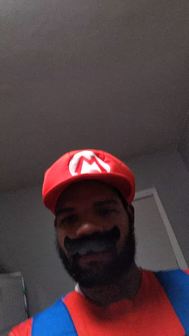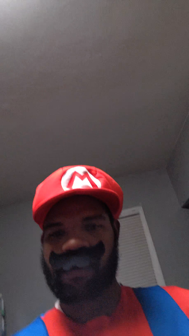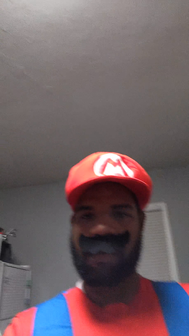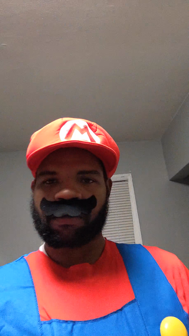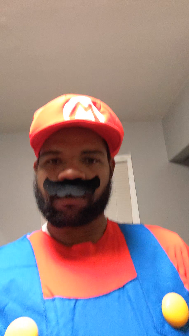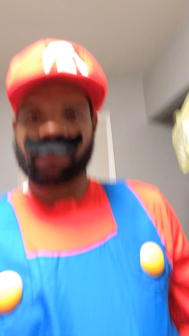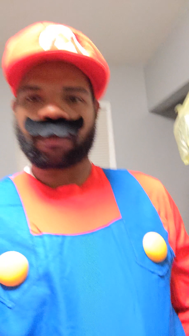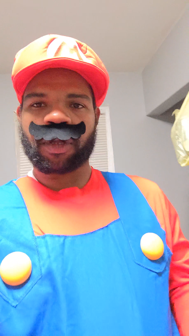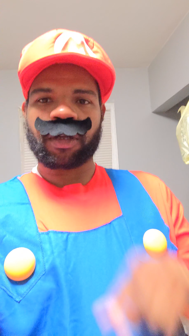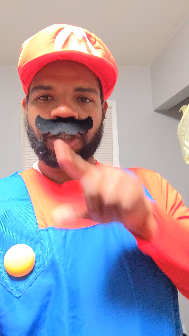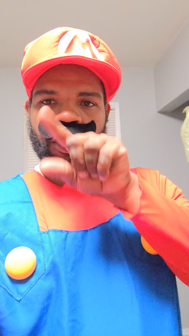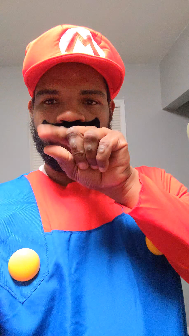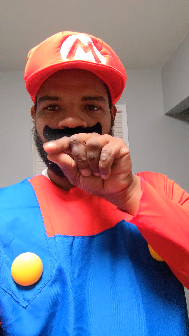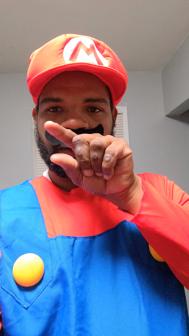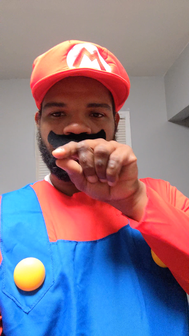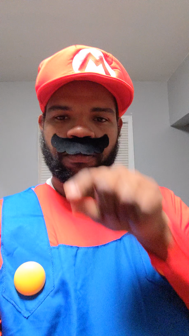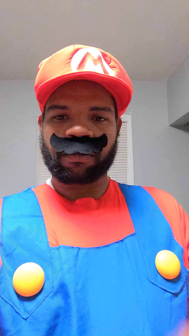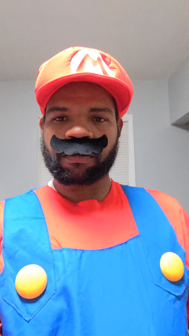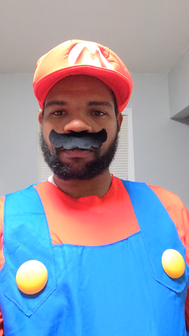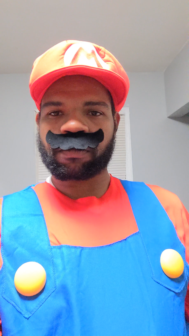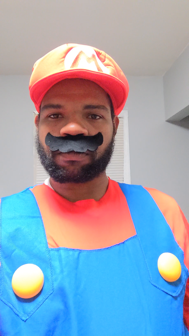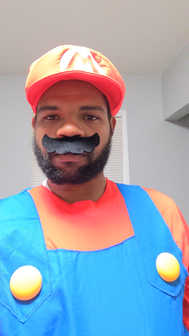chicken